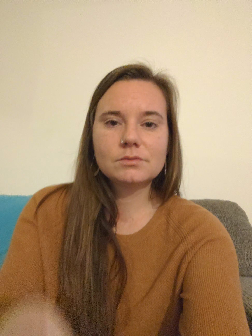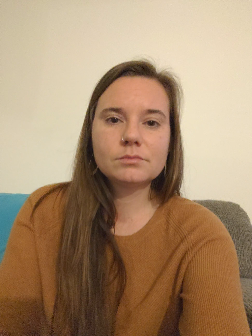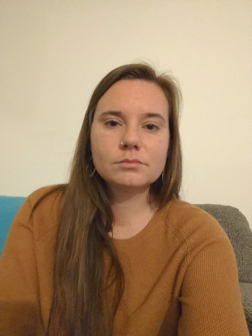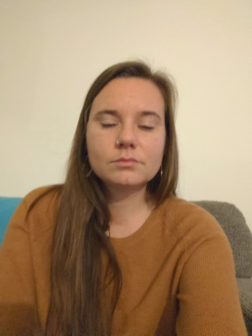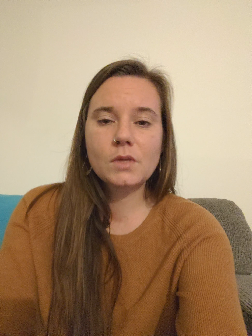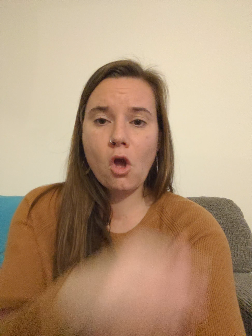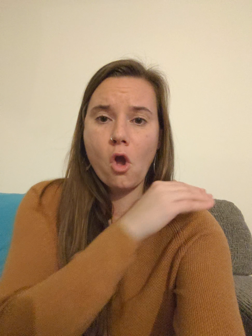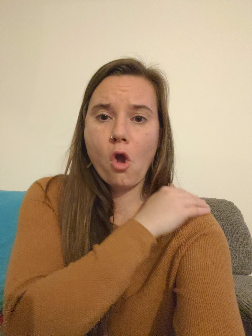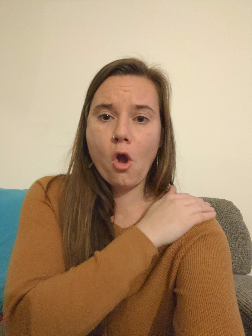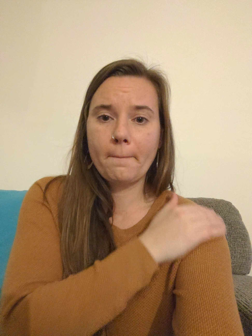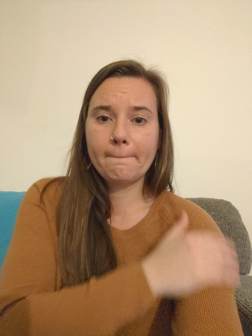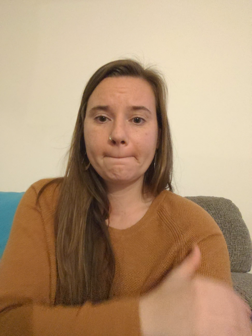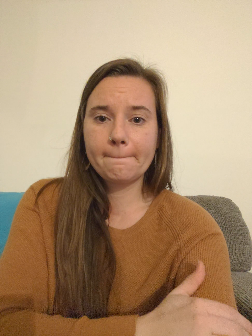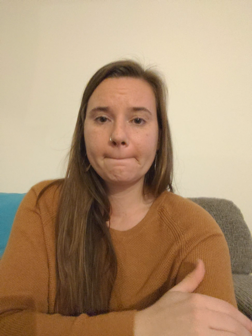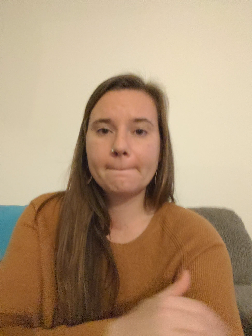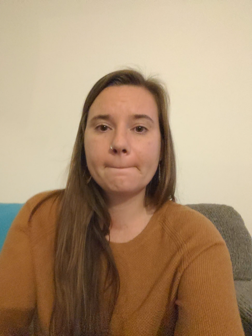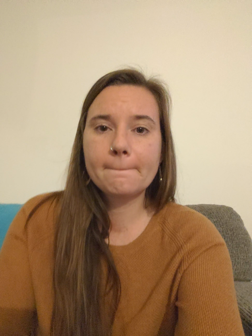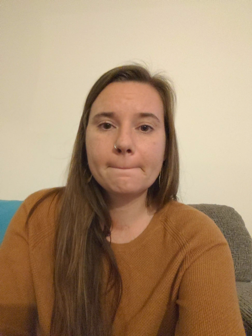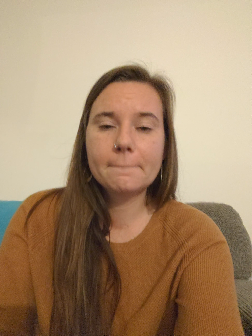arm